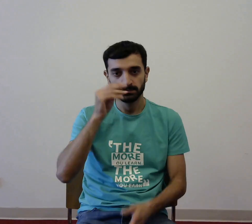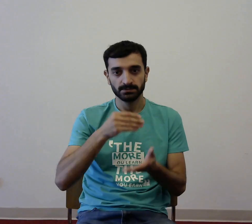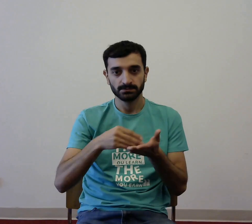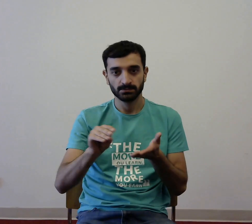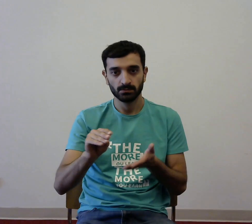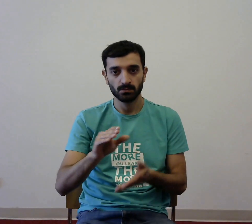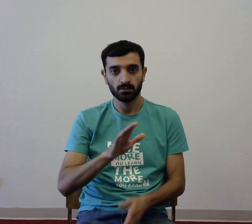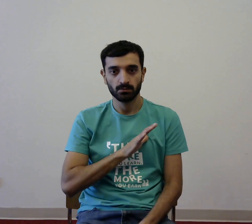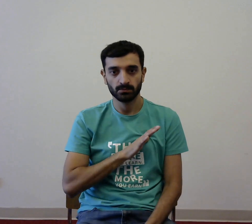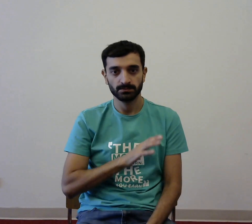almışam